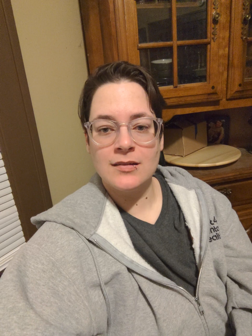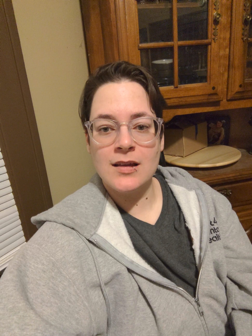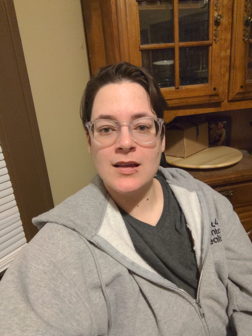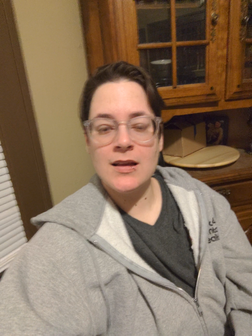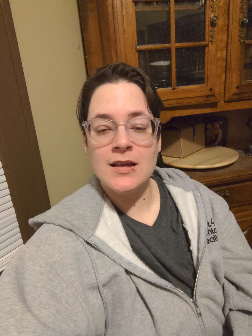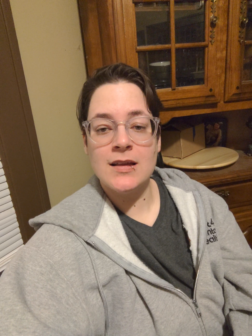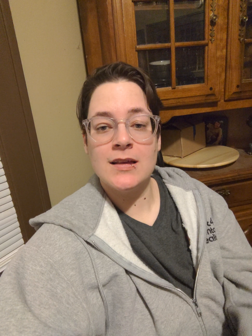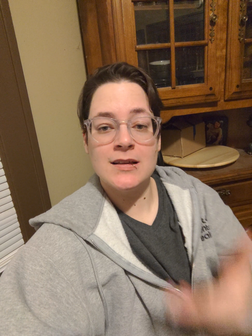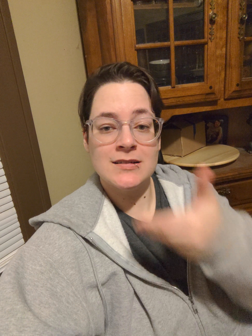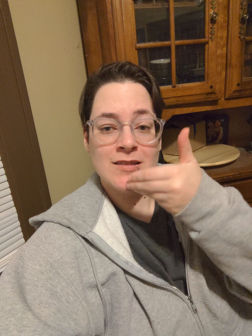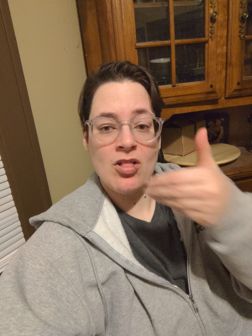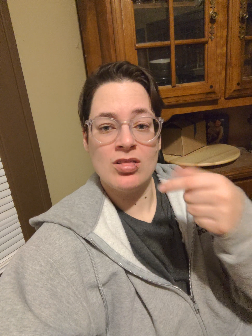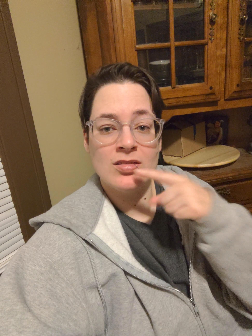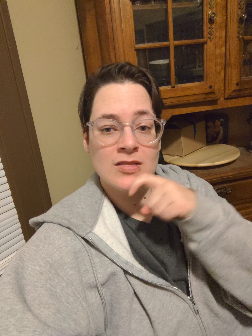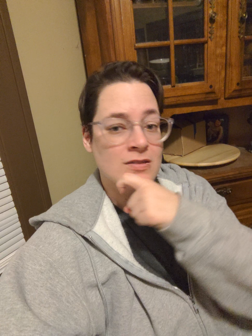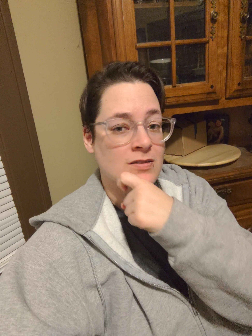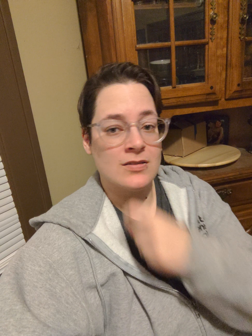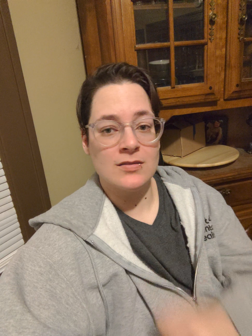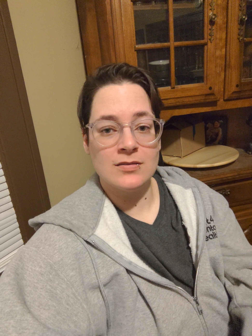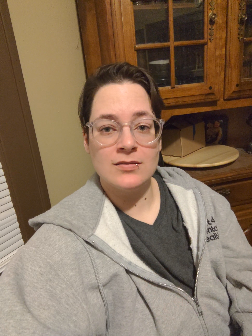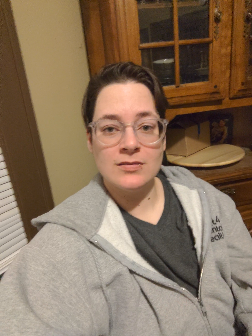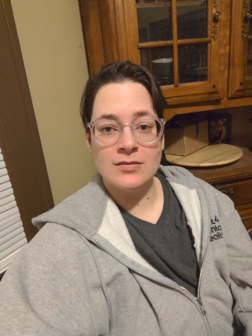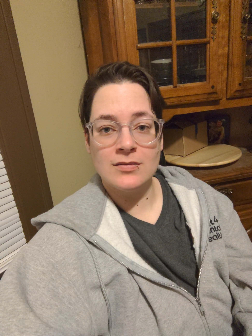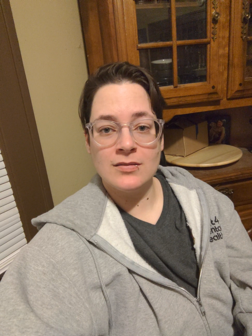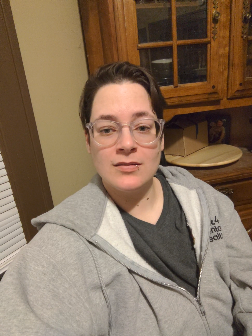cereal